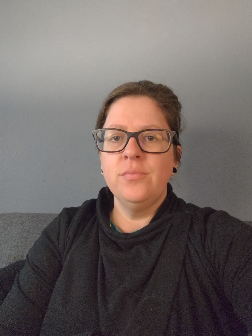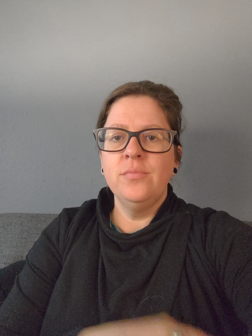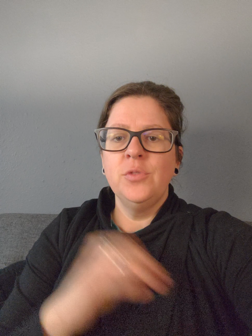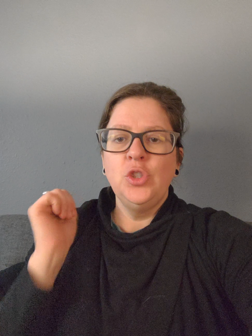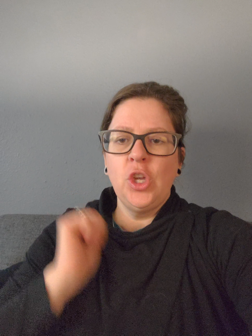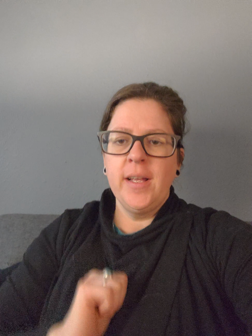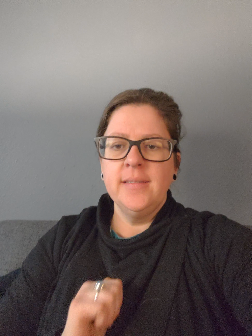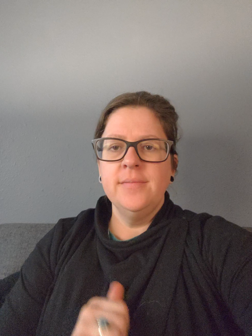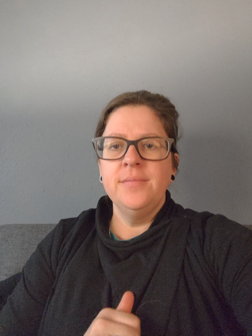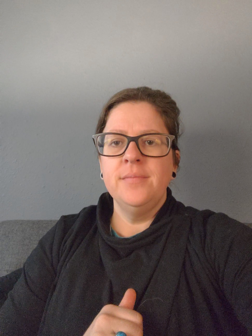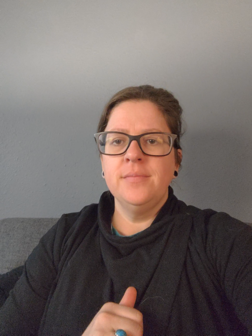jacket